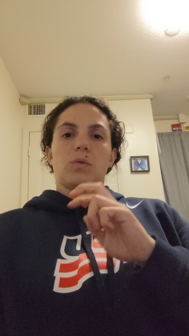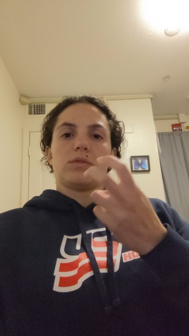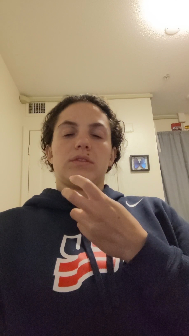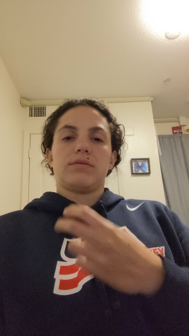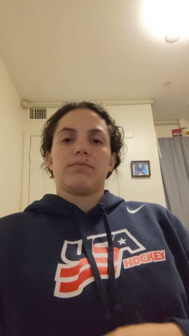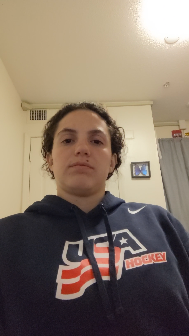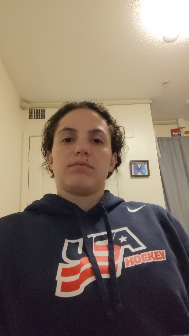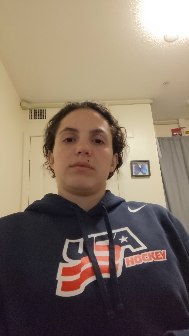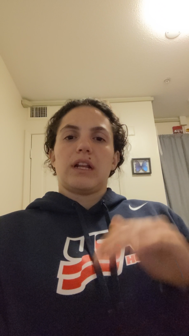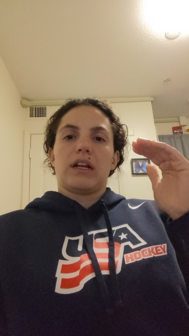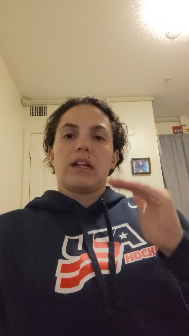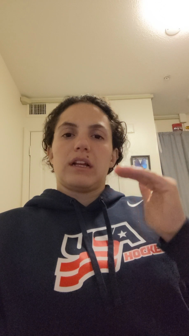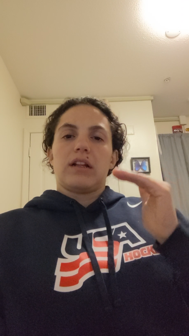little